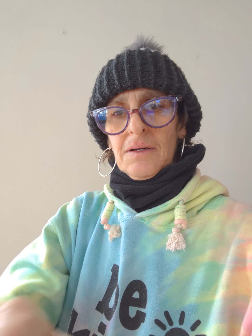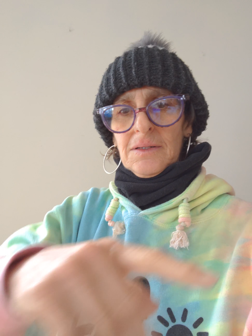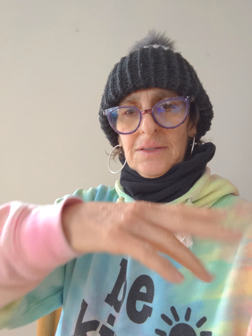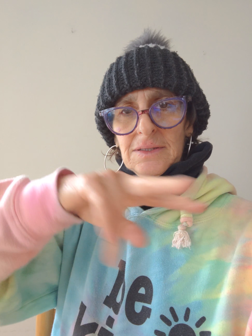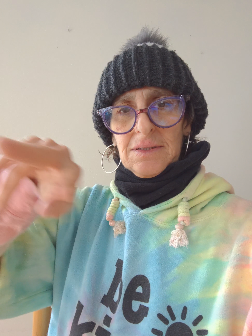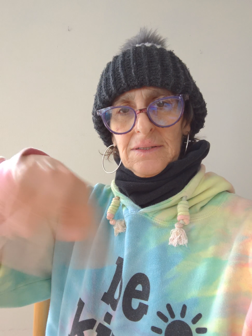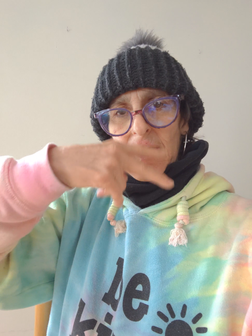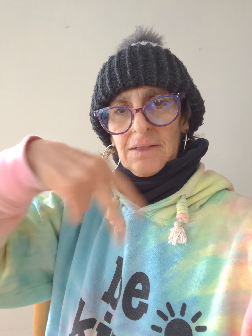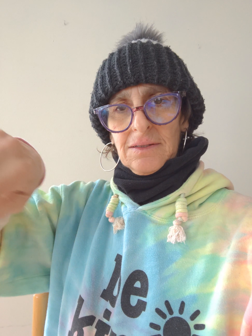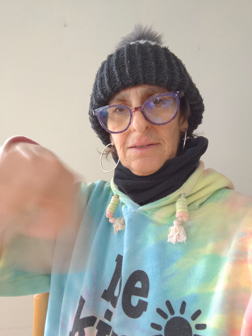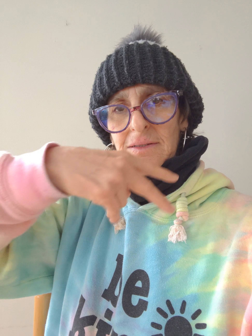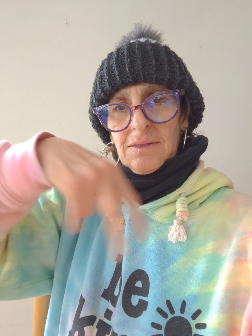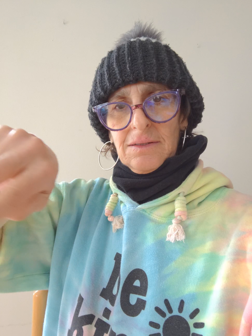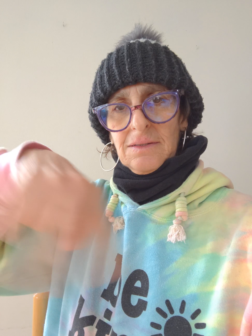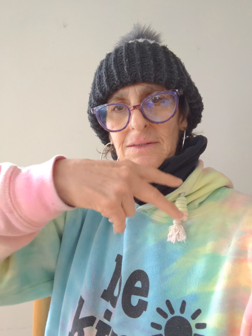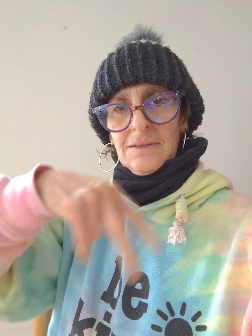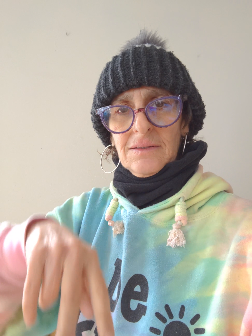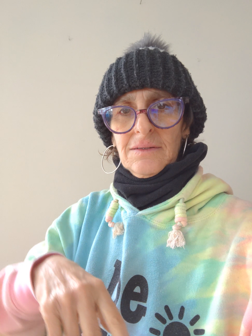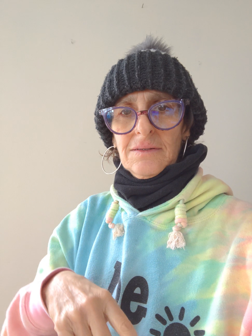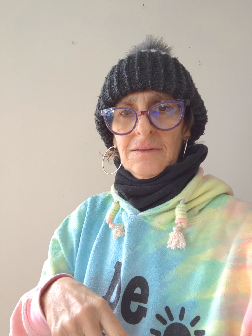dance